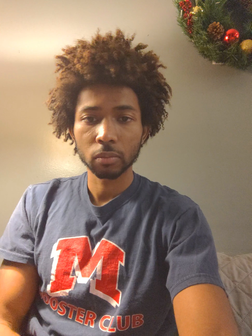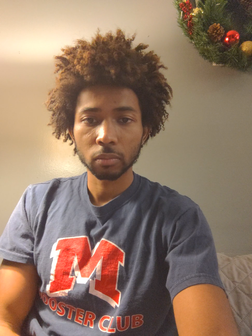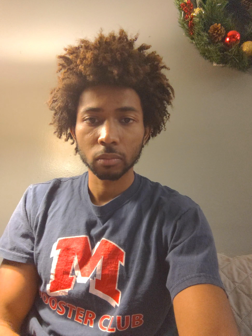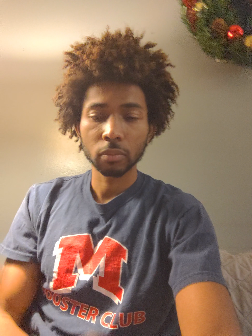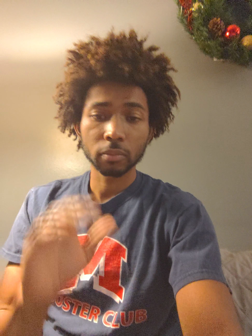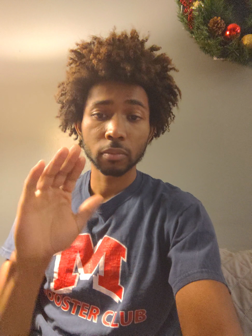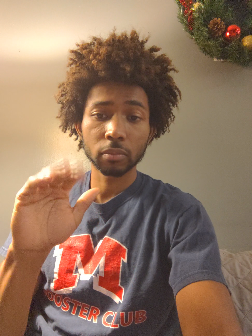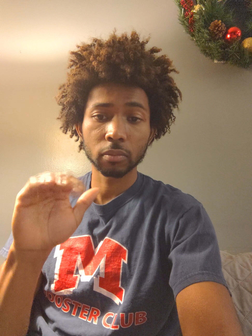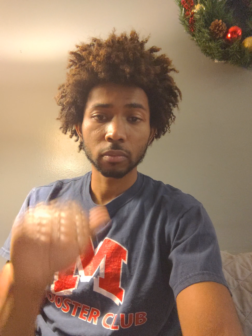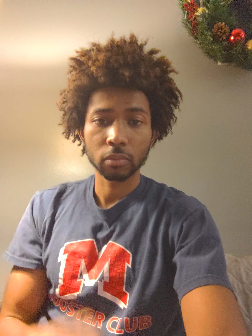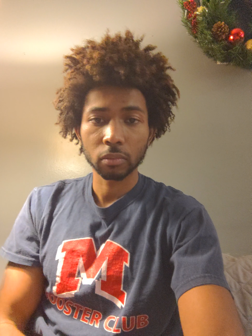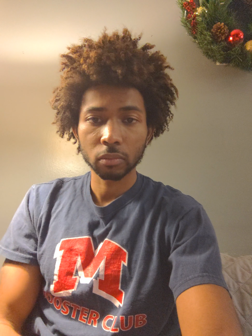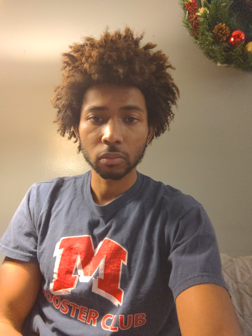bye